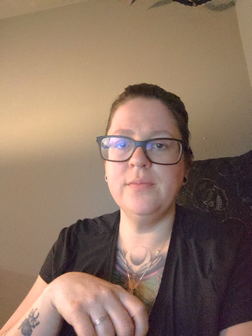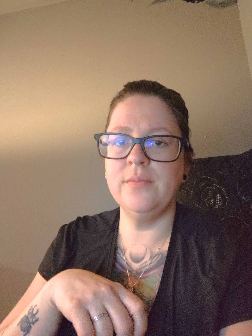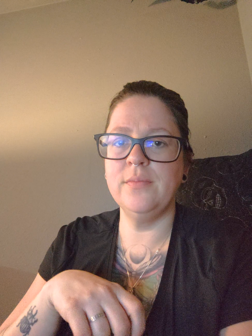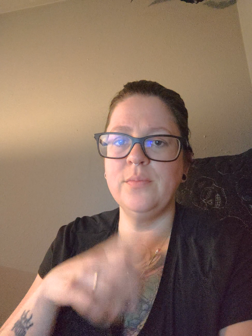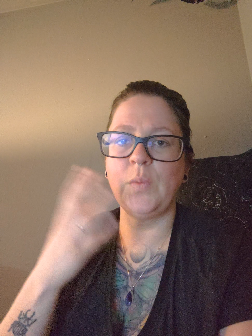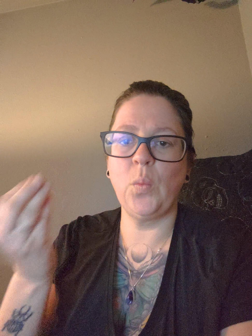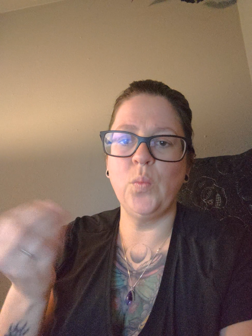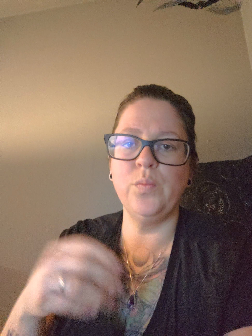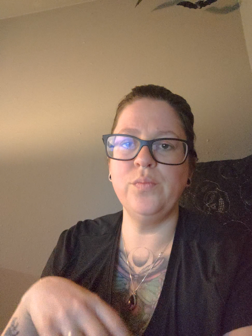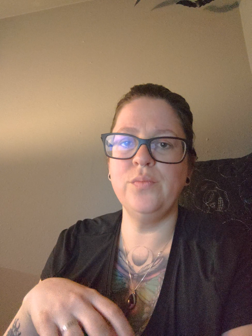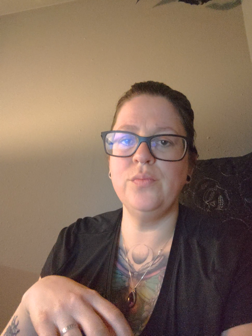go